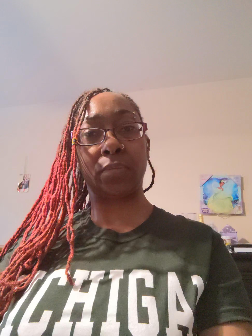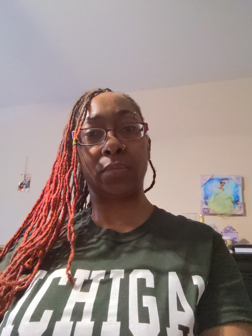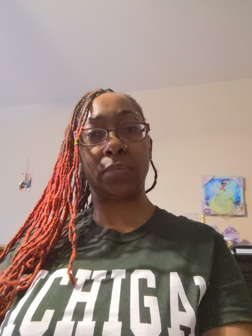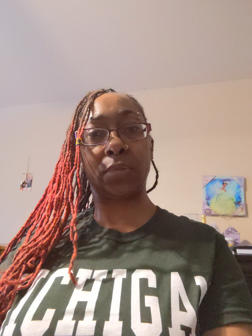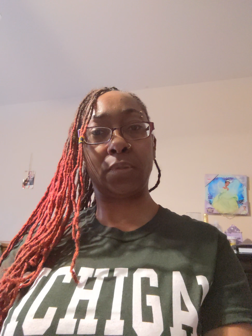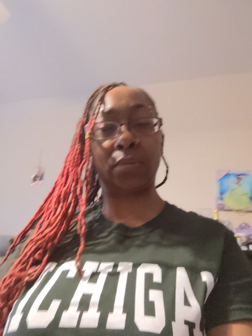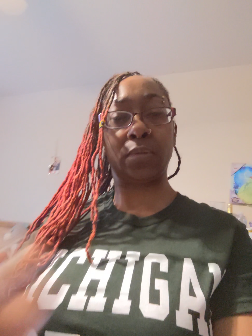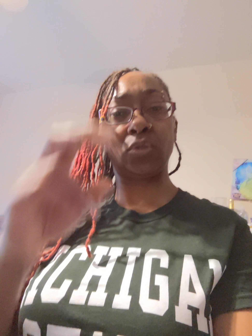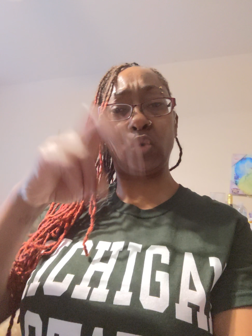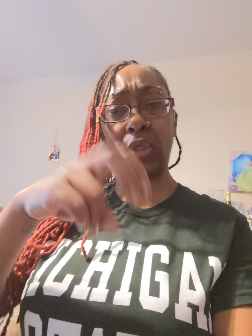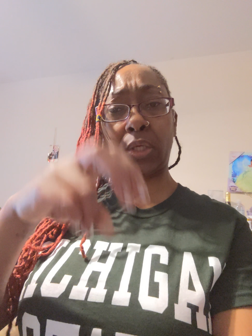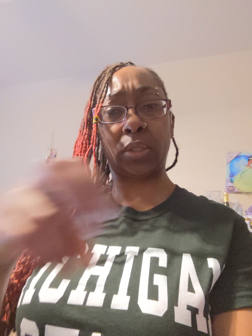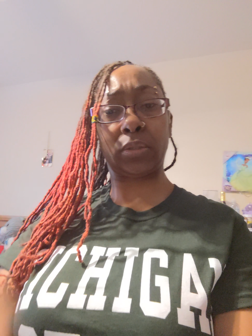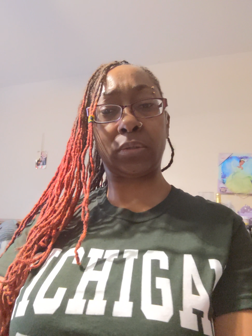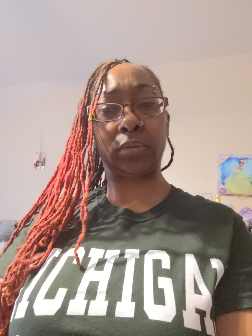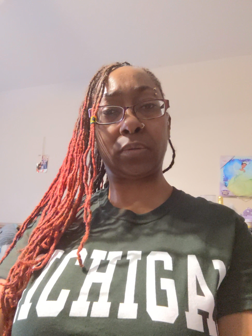chair